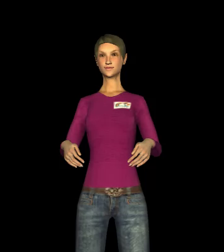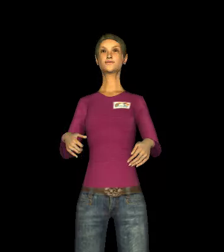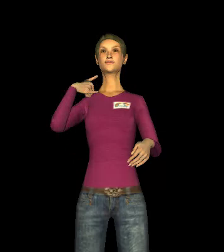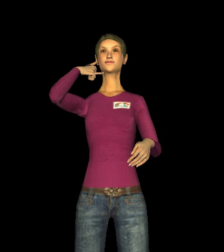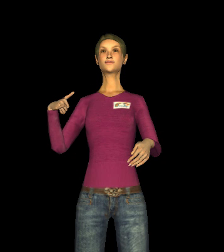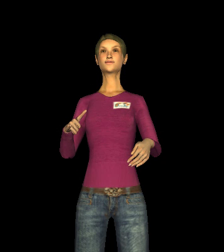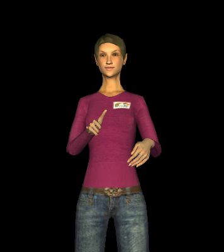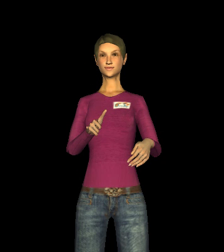يتصل هاتفيا